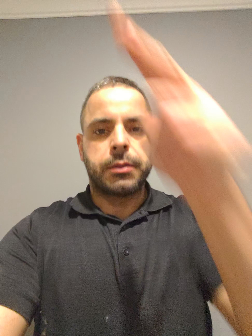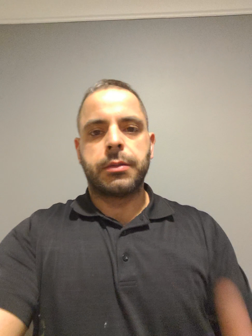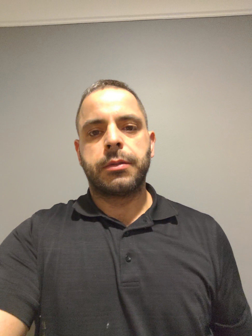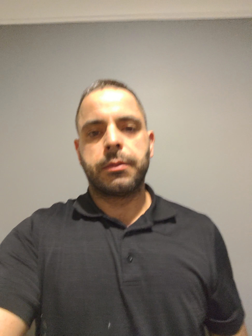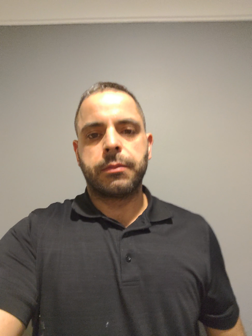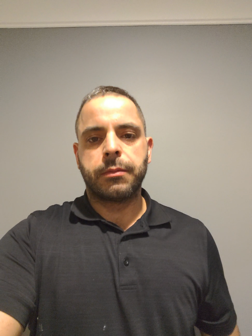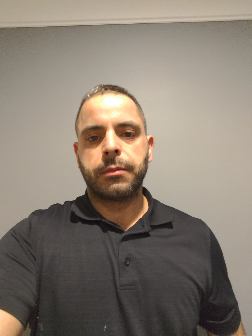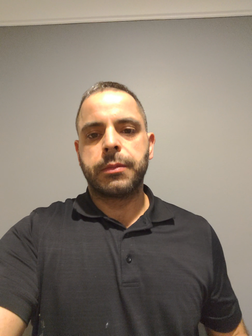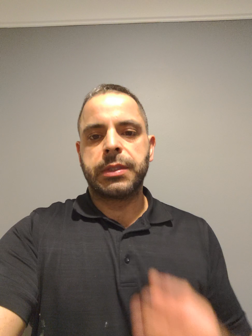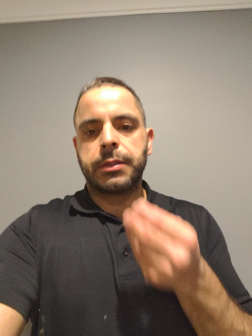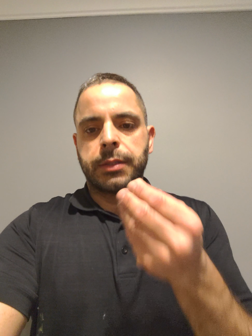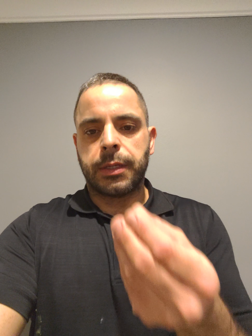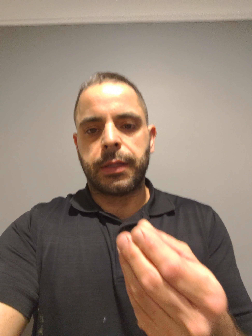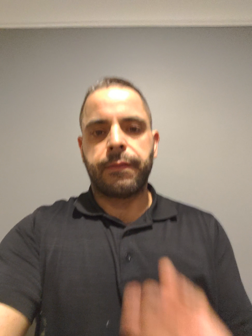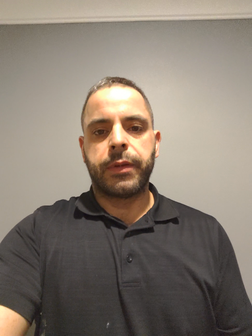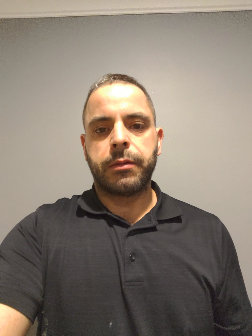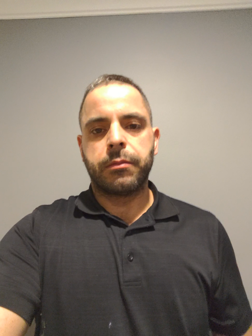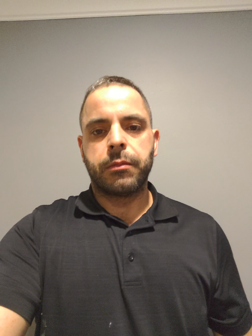give